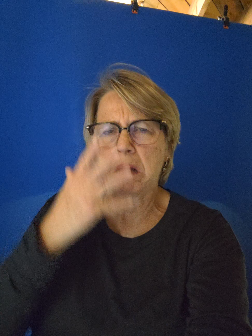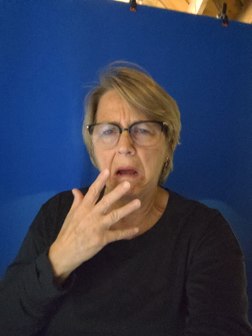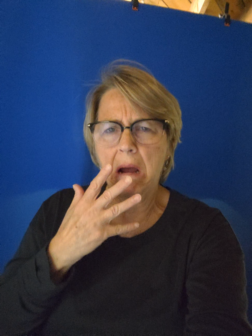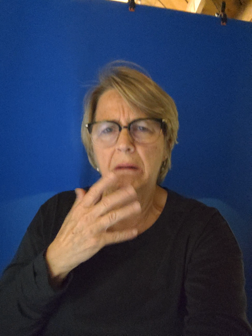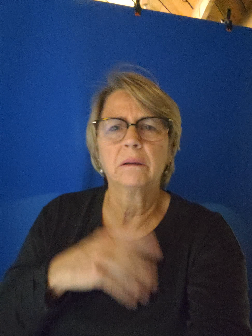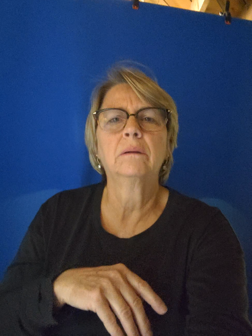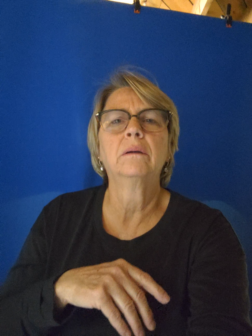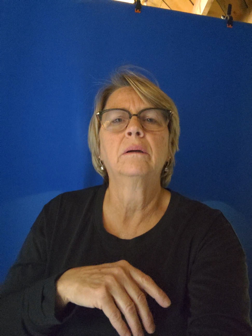sad